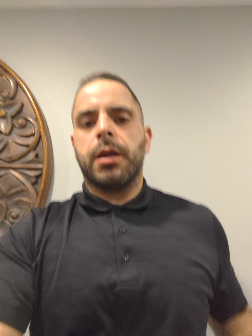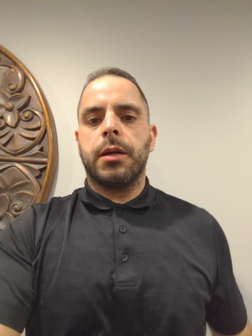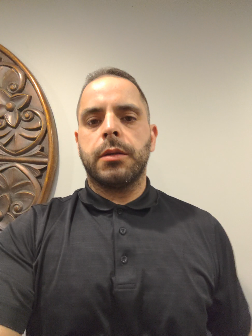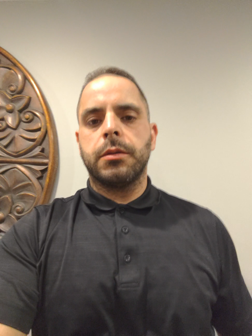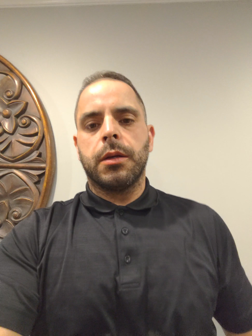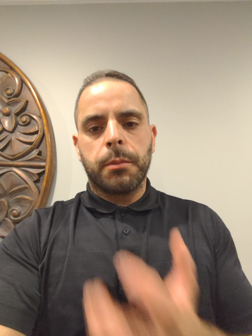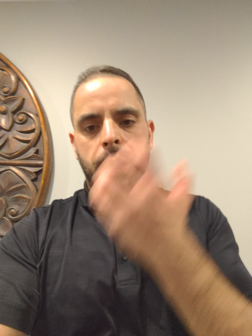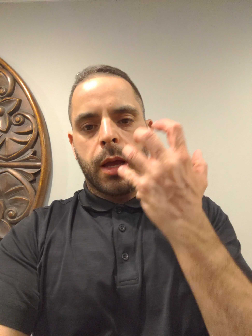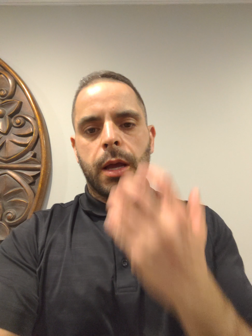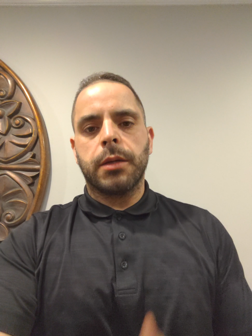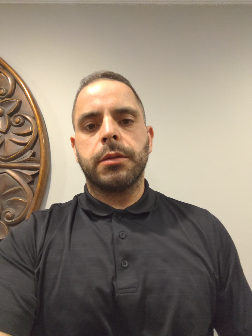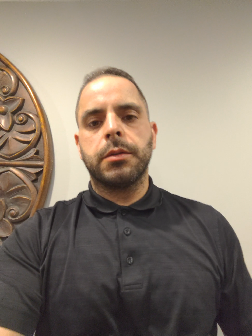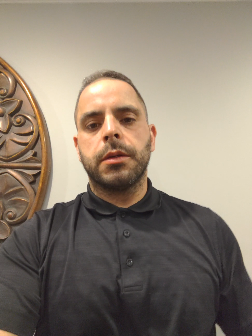mad